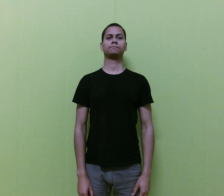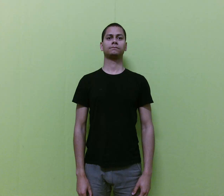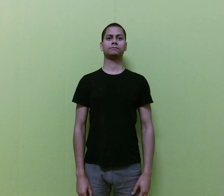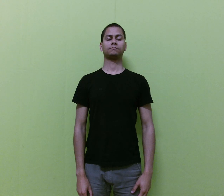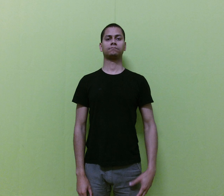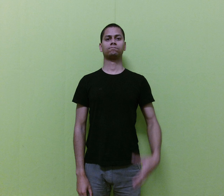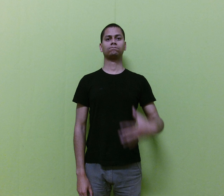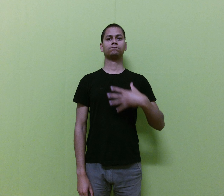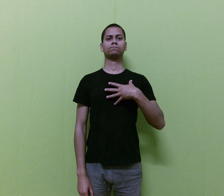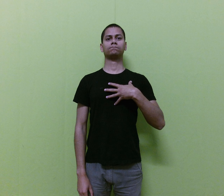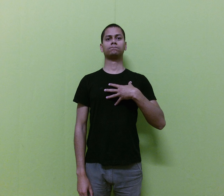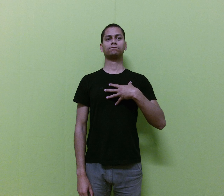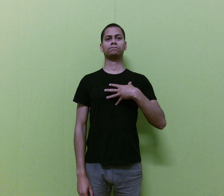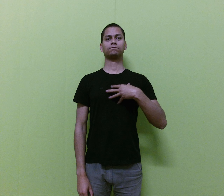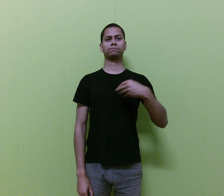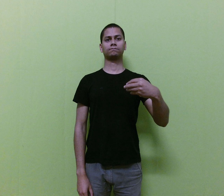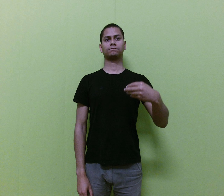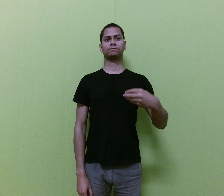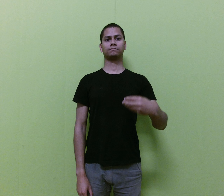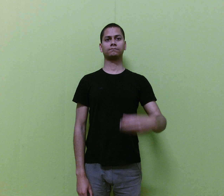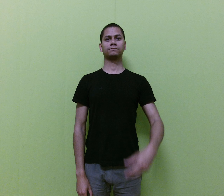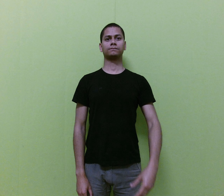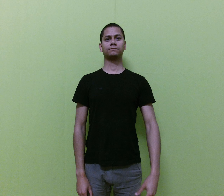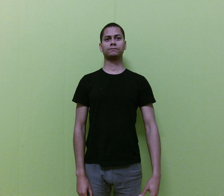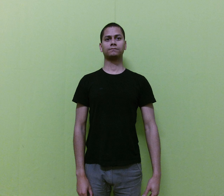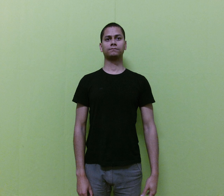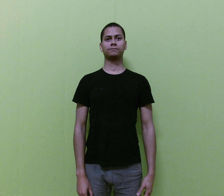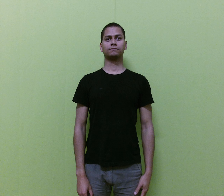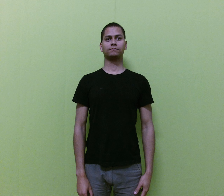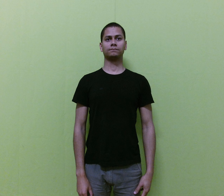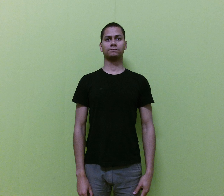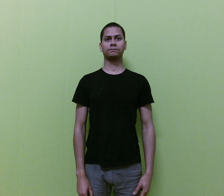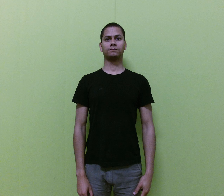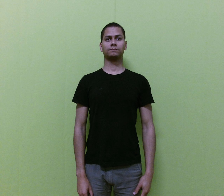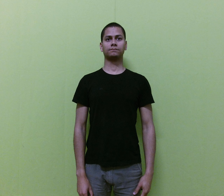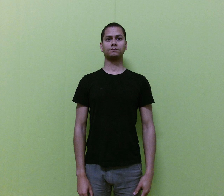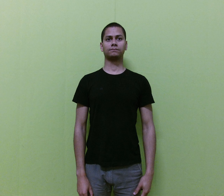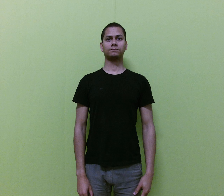filho